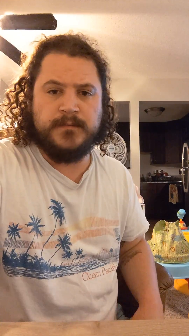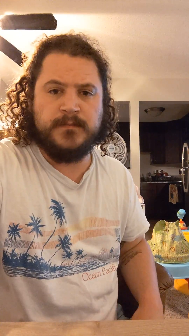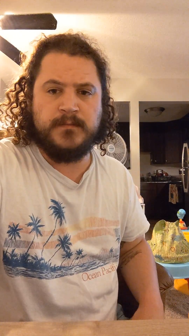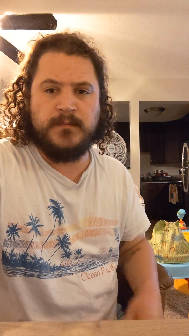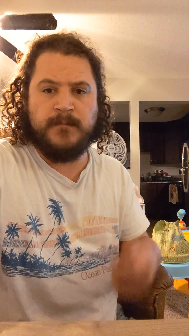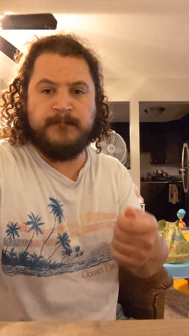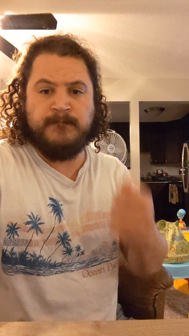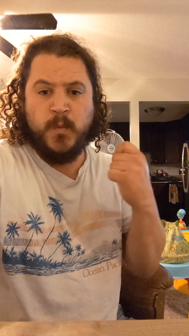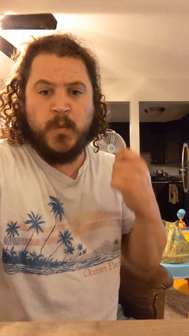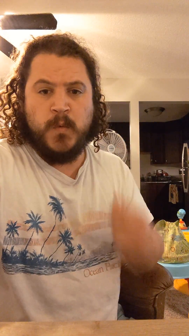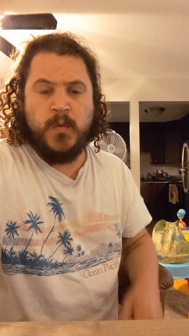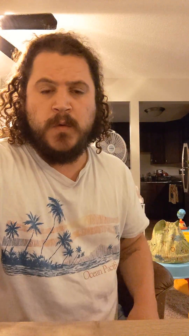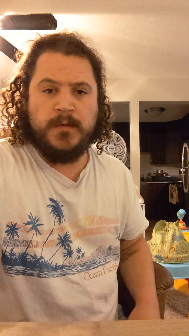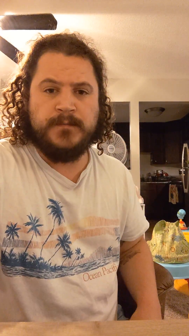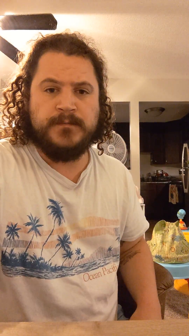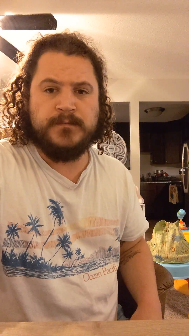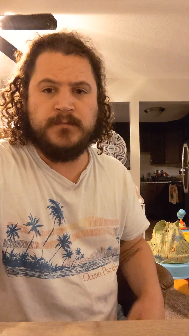pull